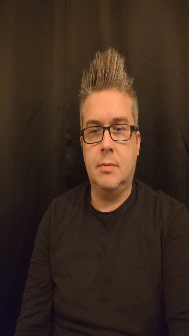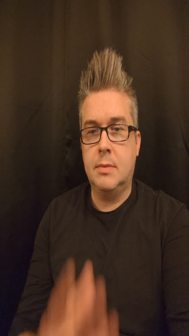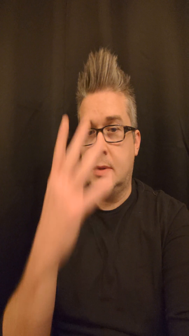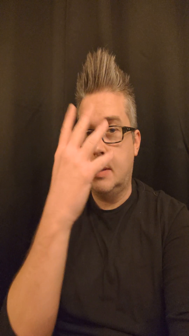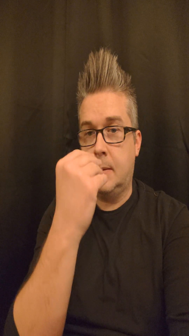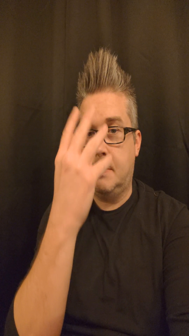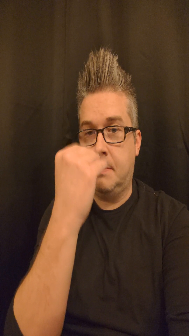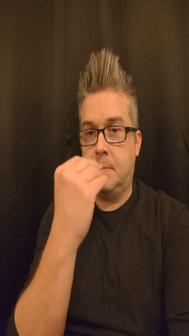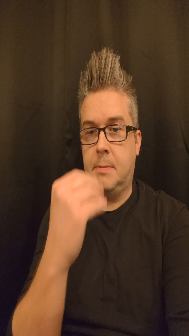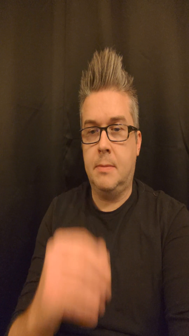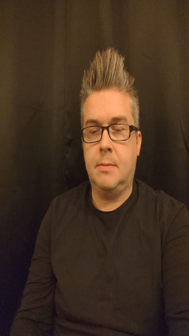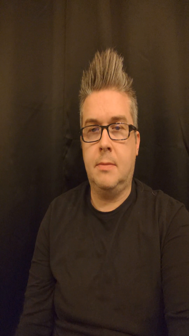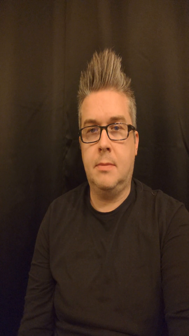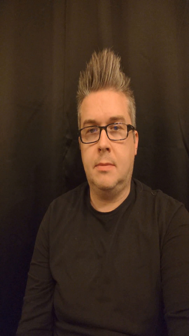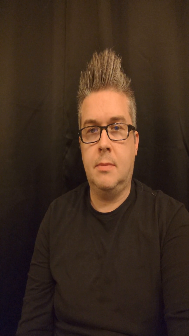sleep